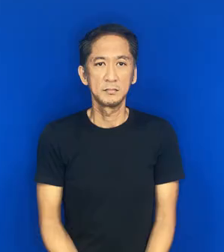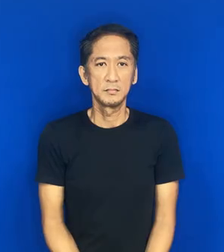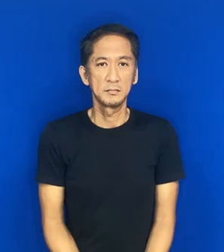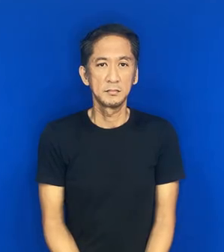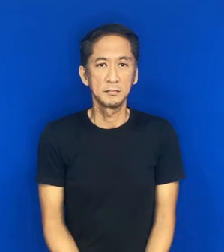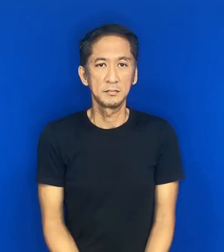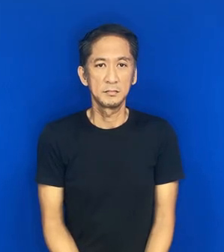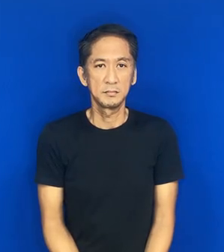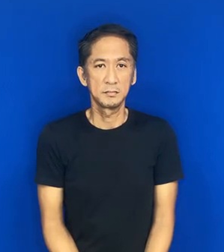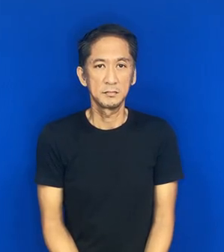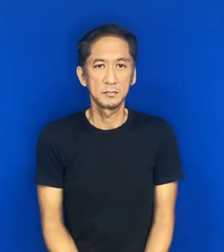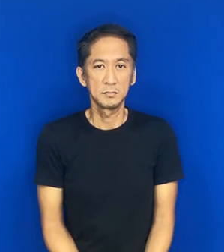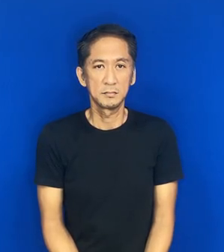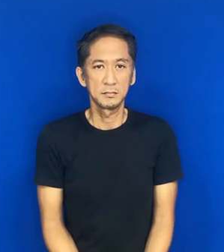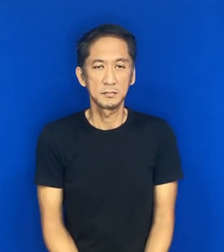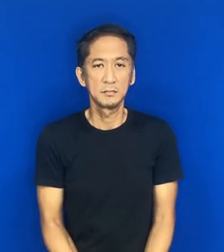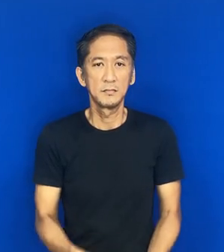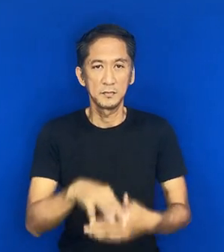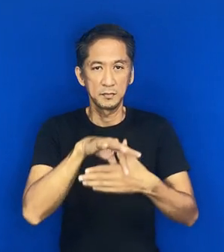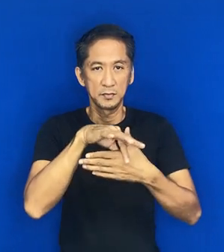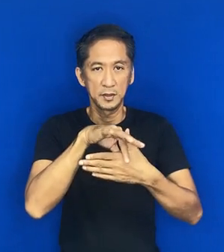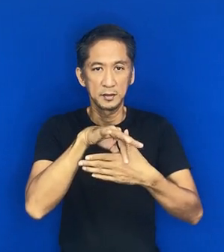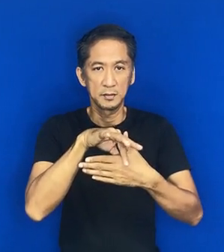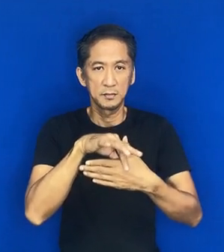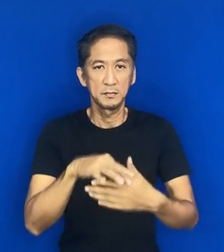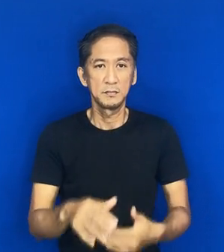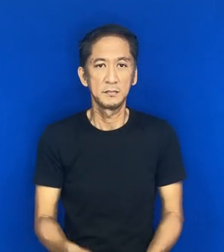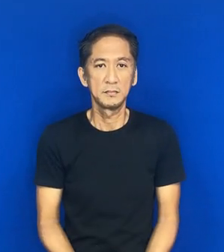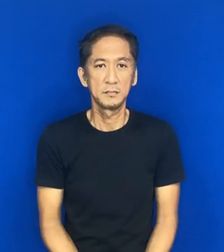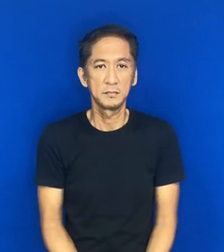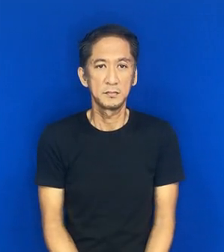meat